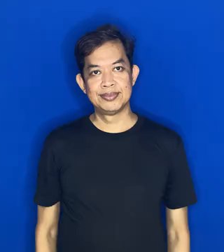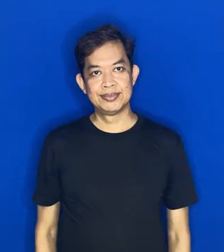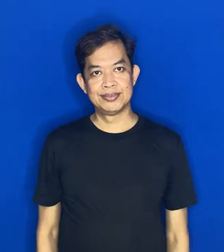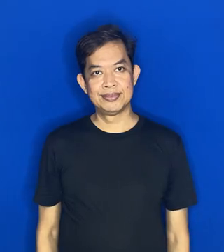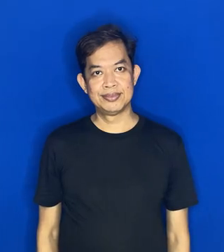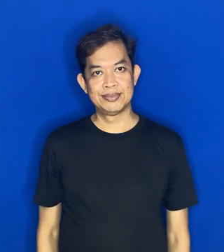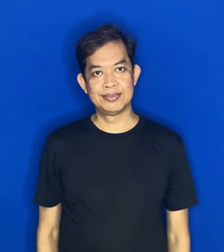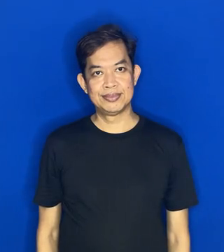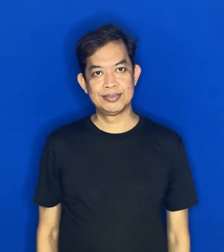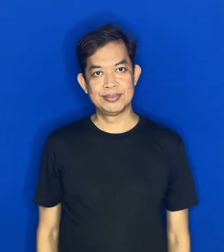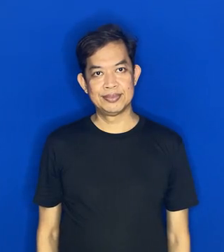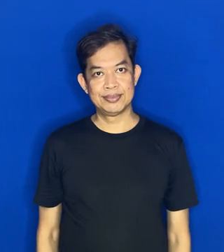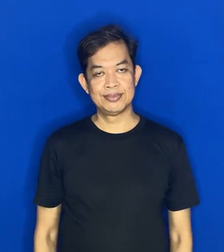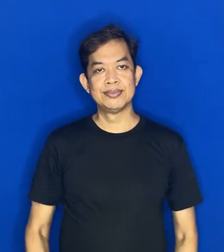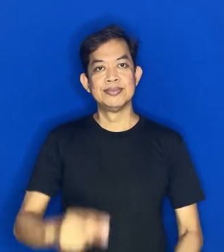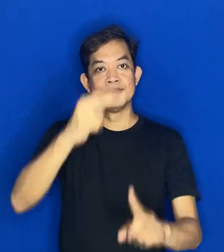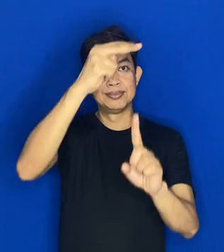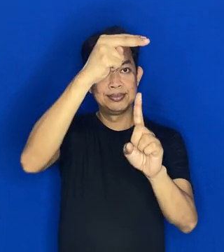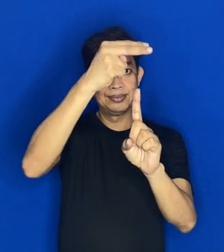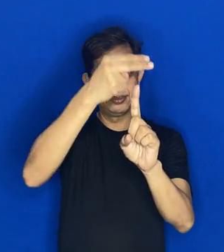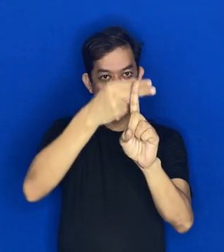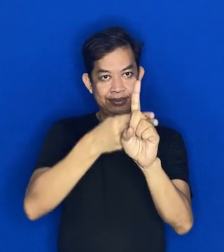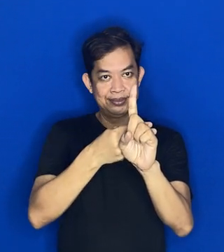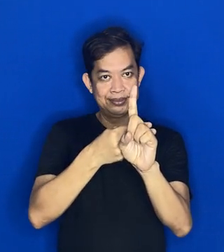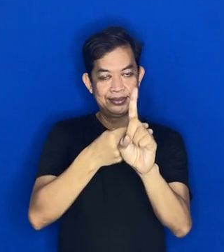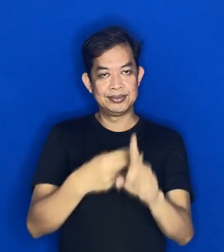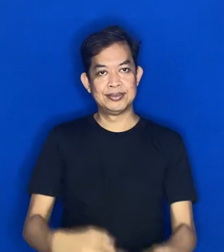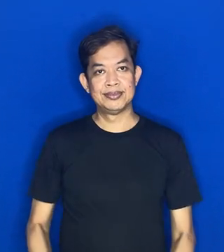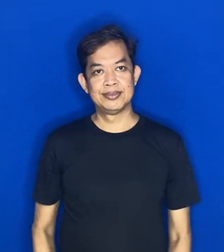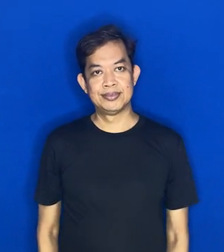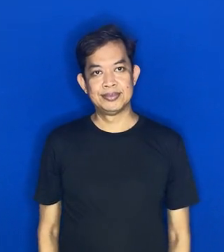november